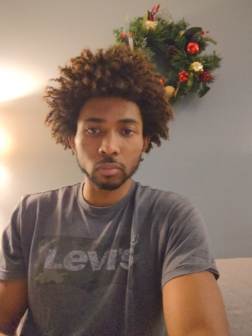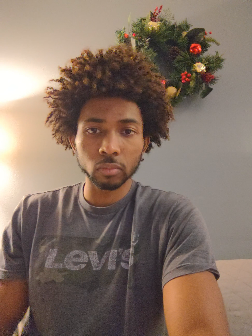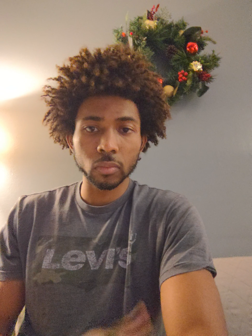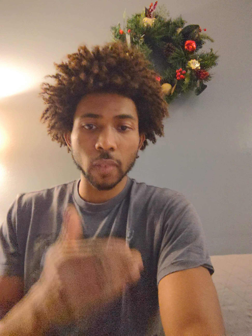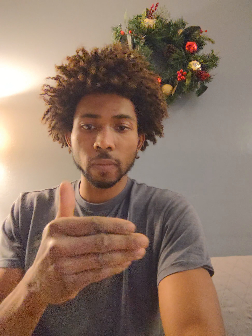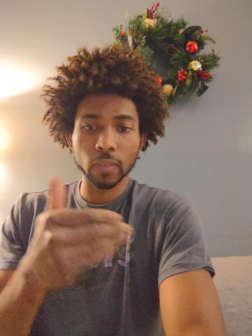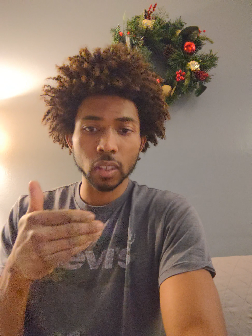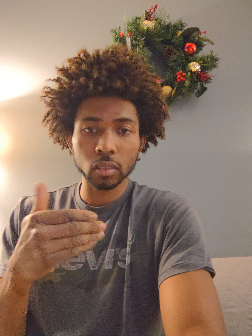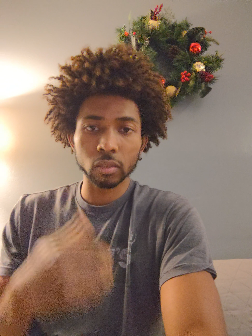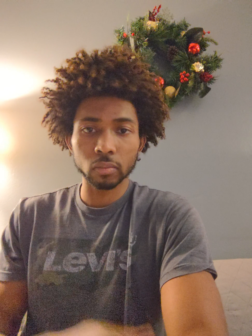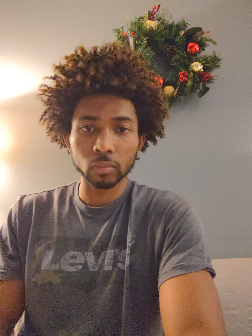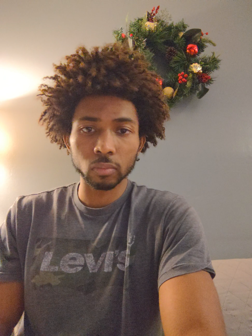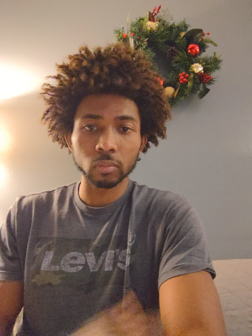before